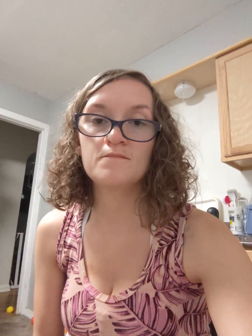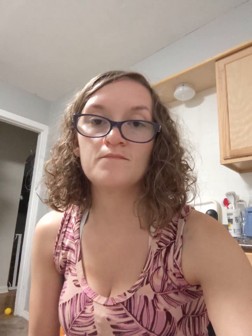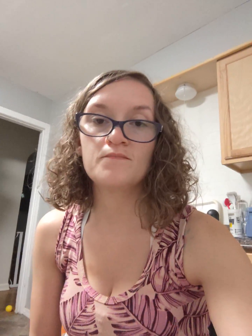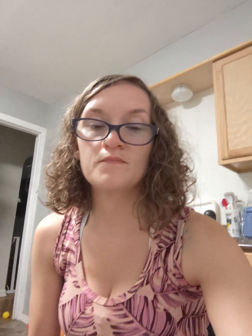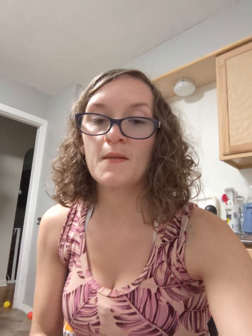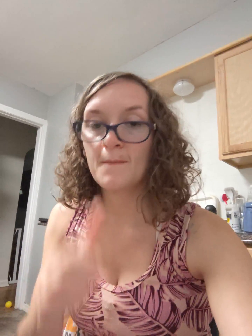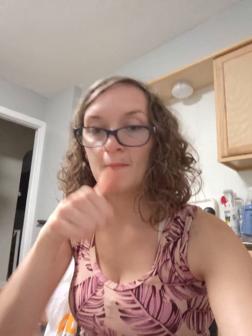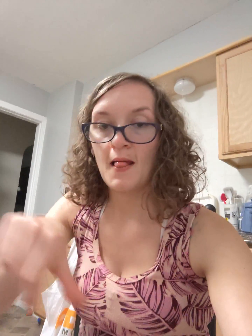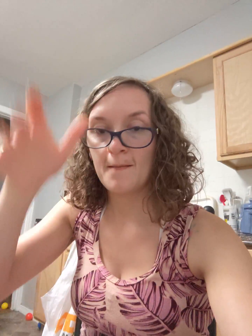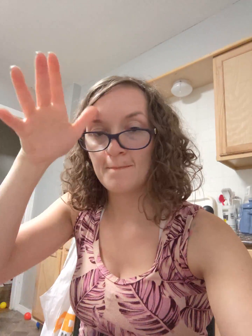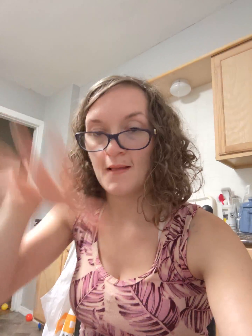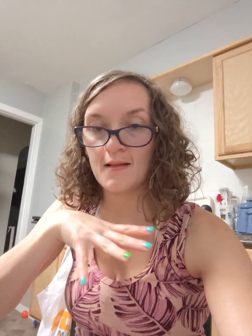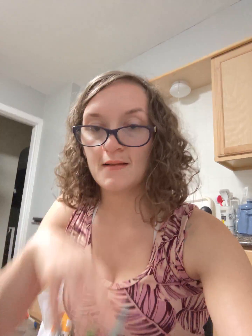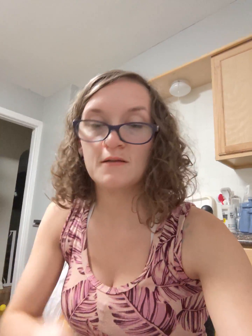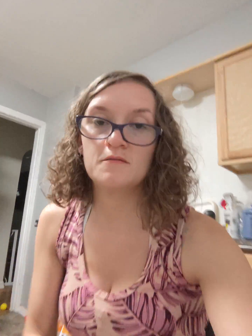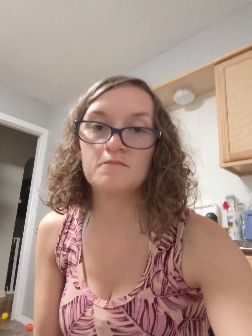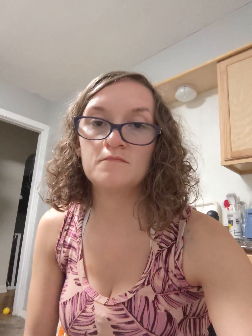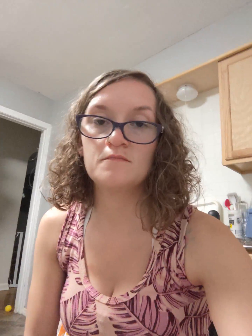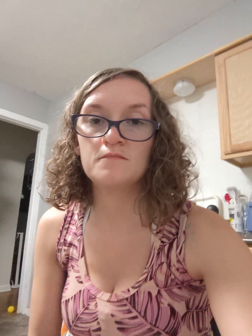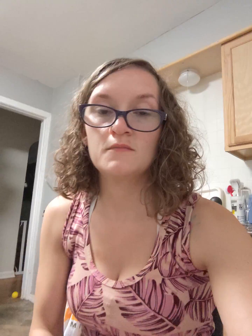mailman